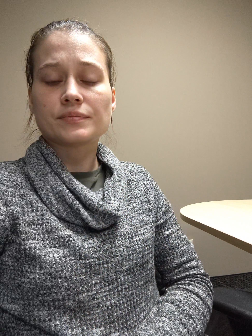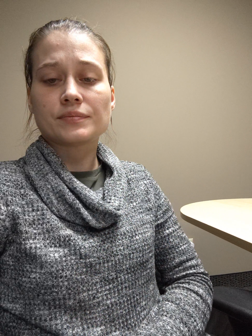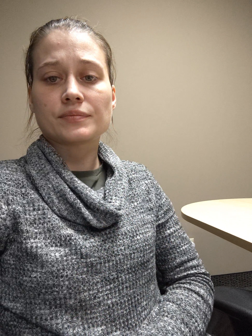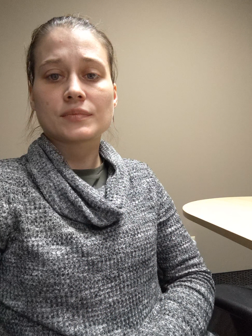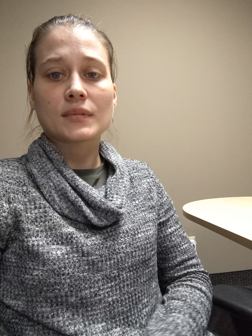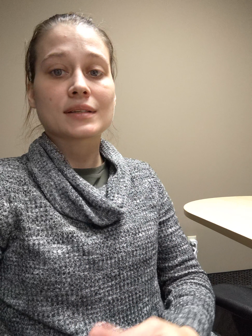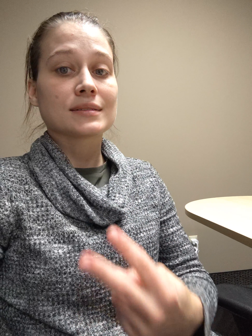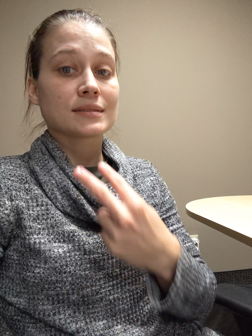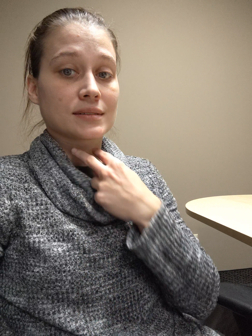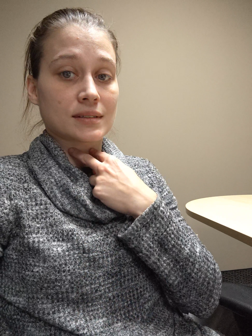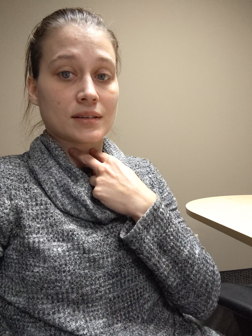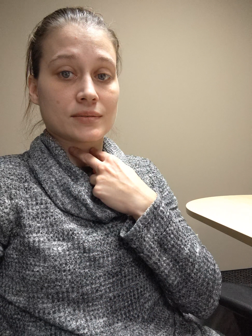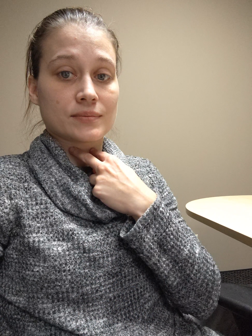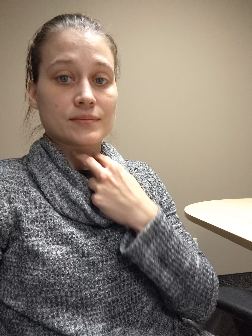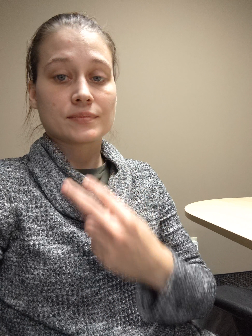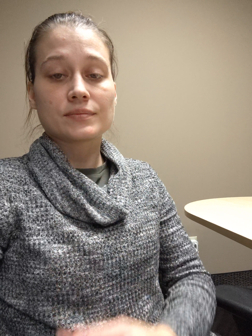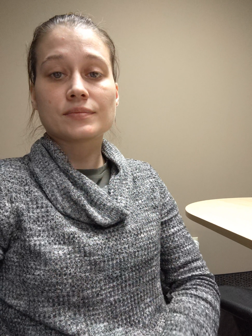stuck